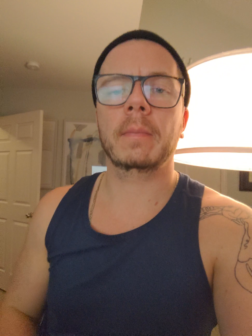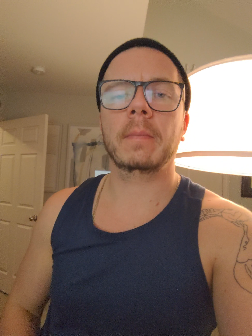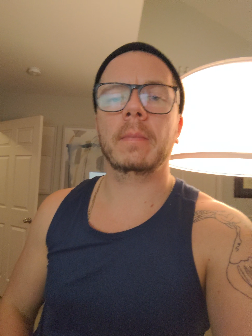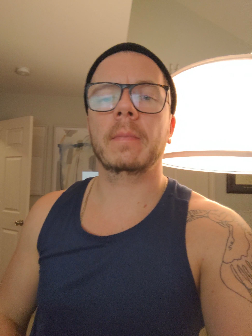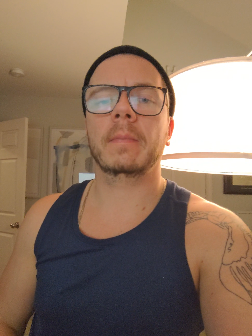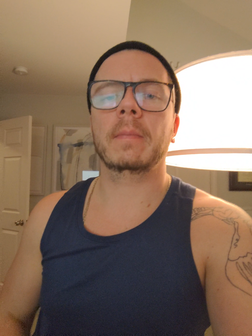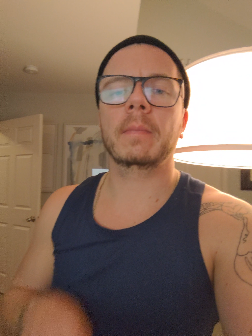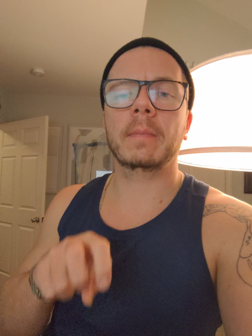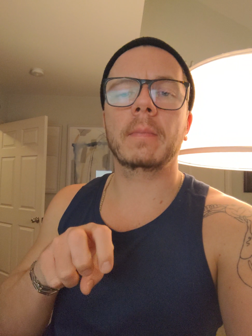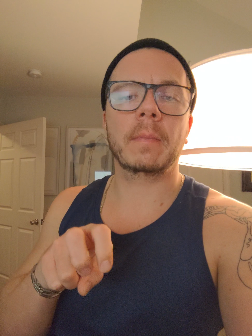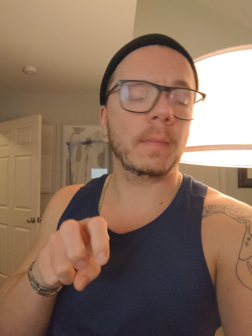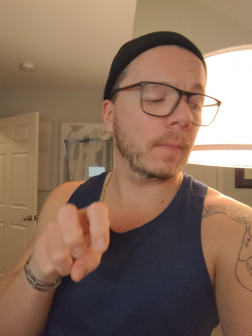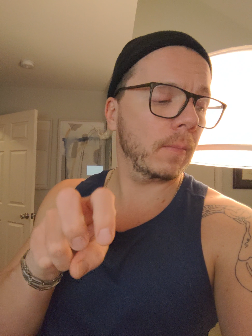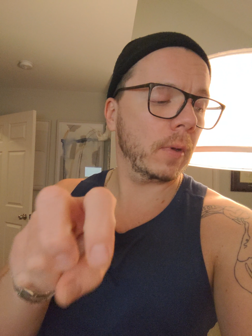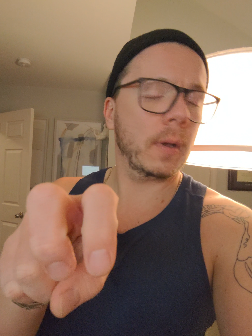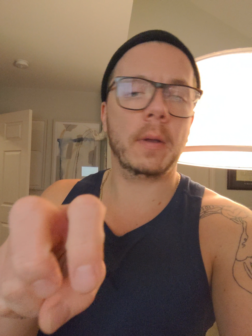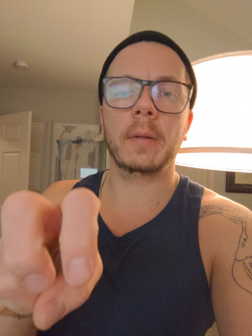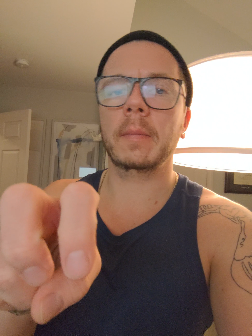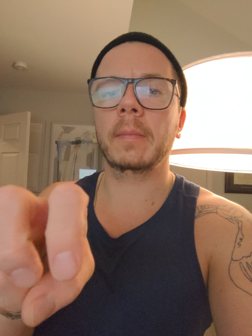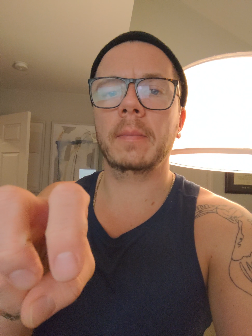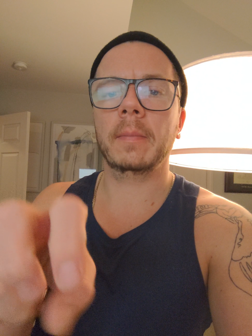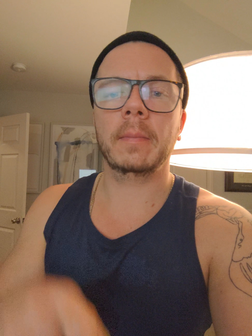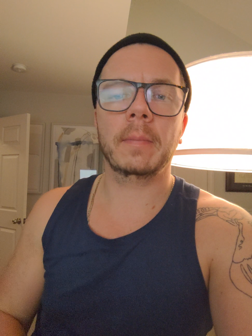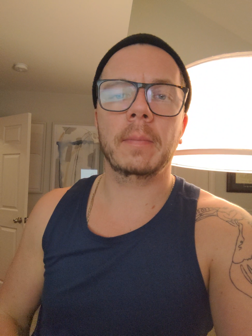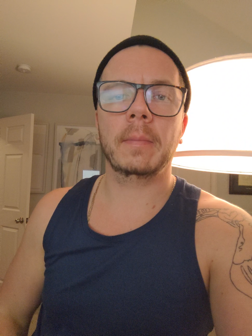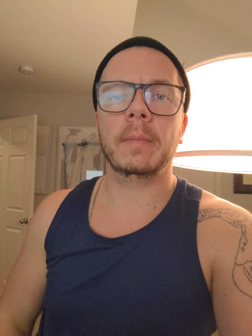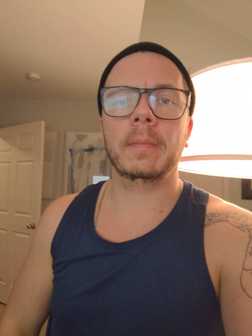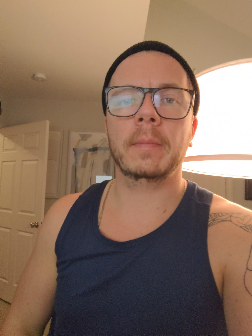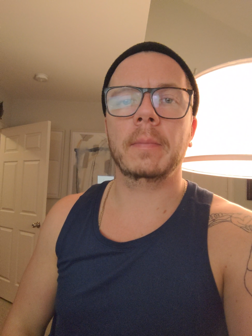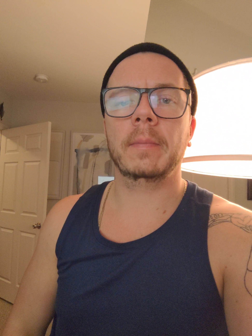ride